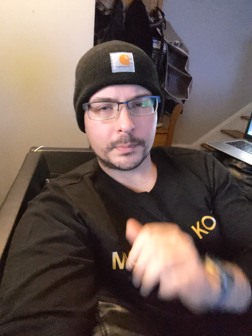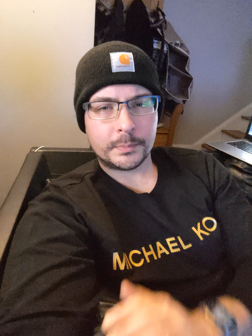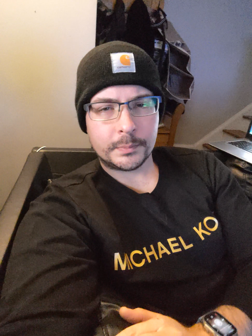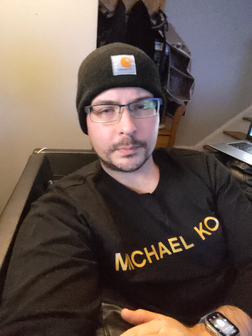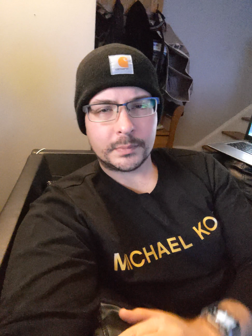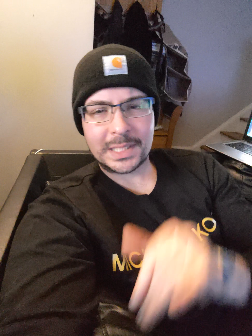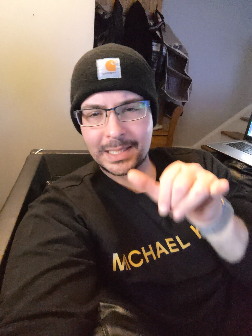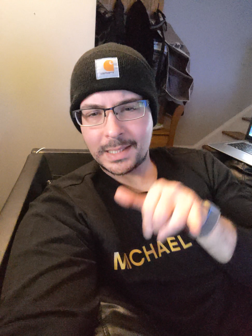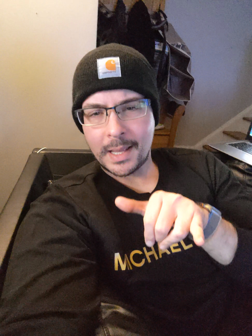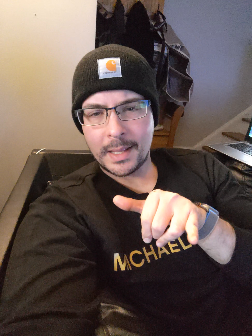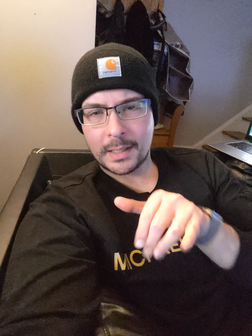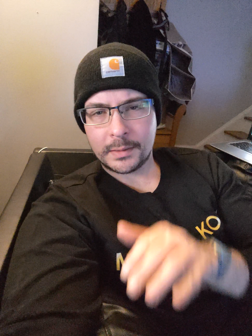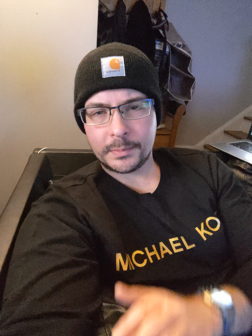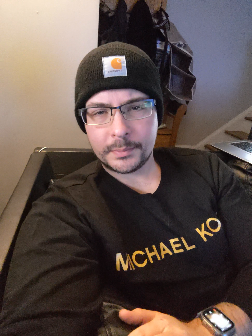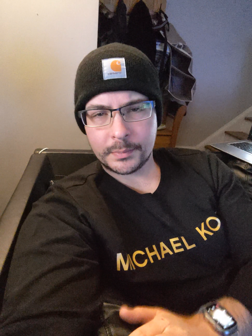stay